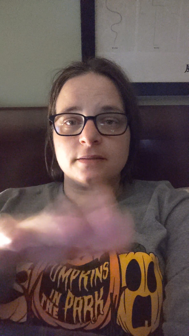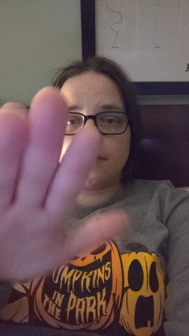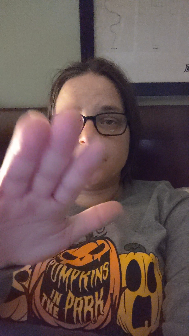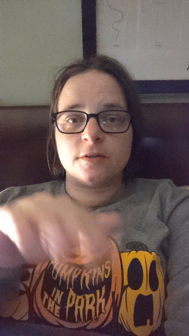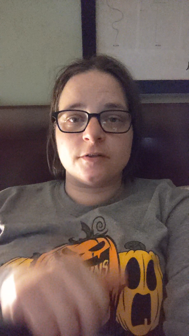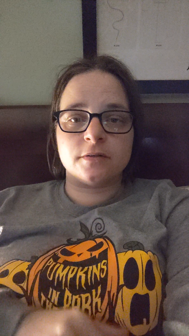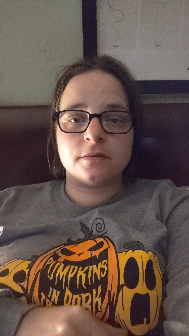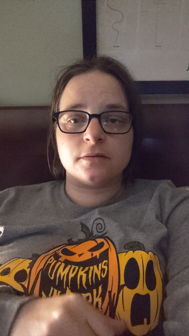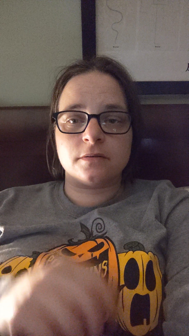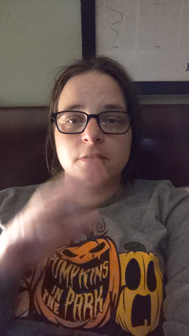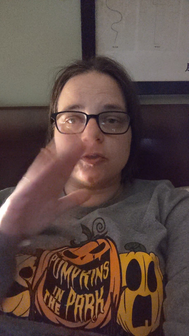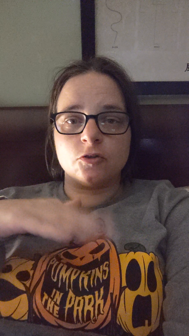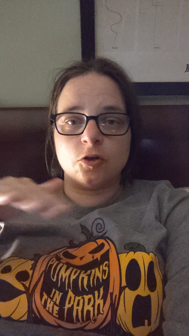children